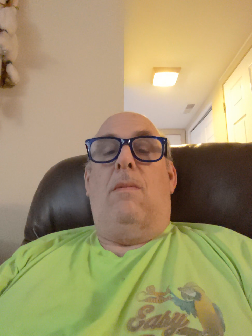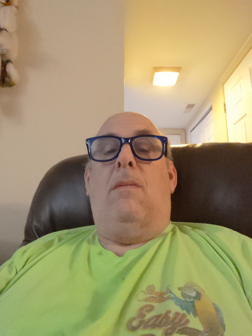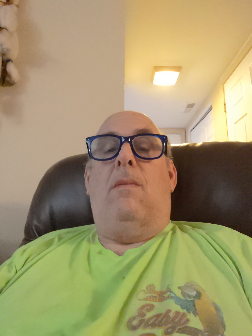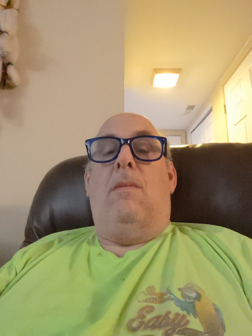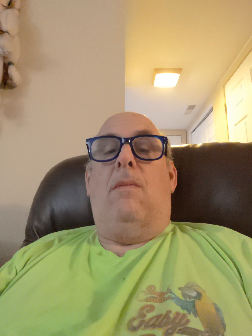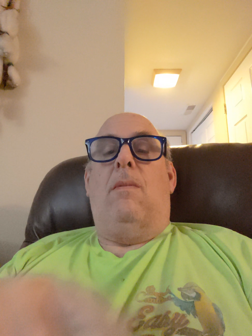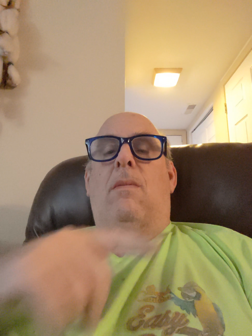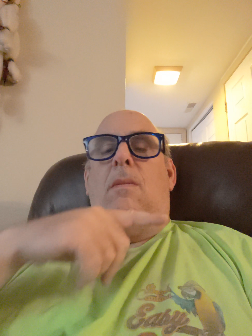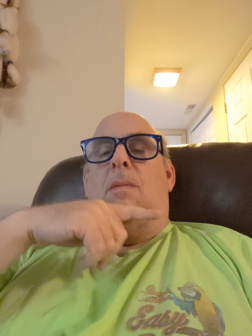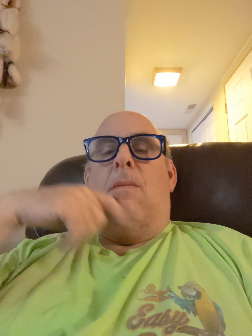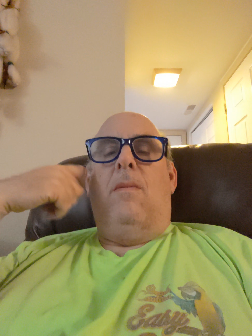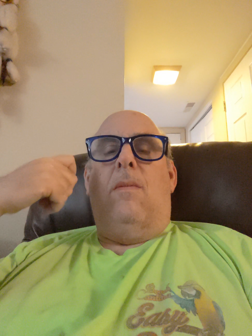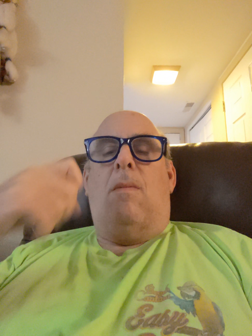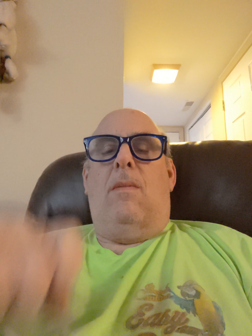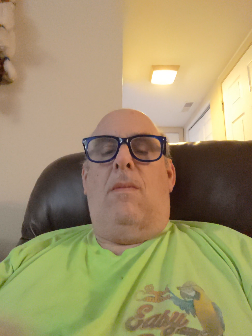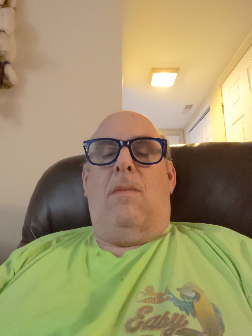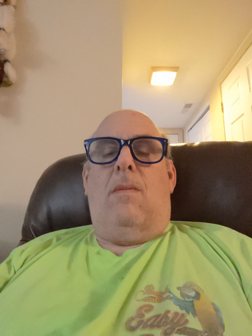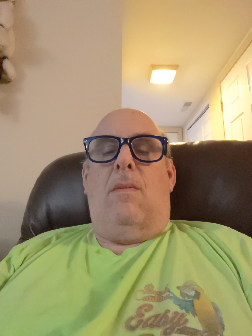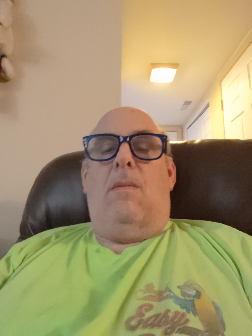dryer